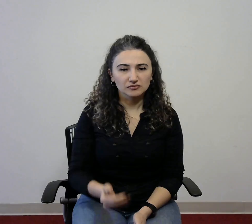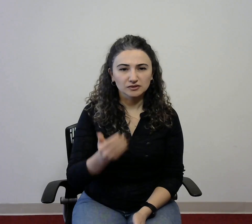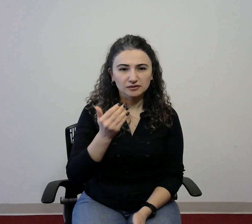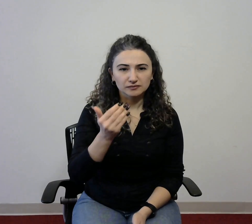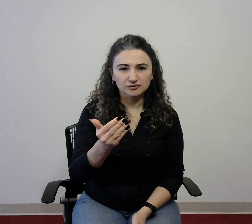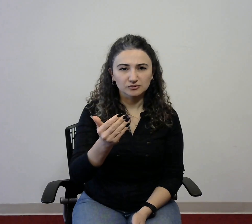siz